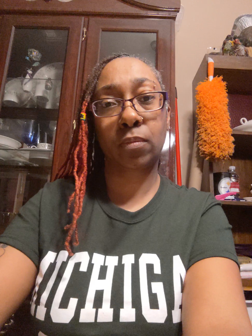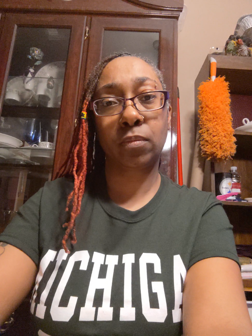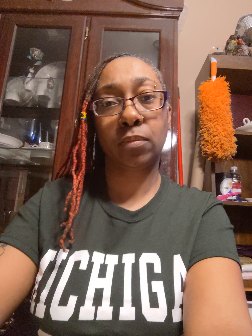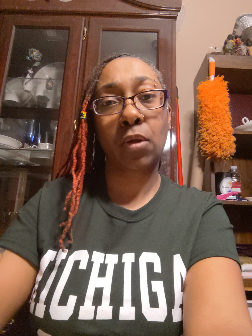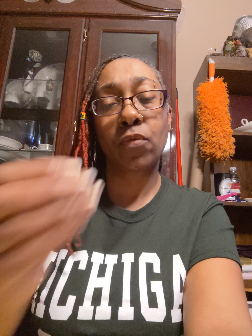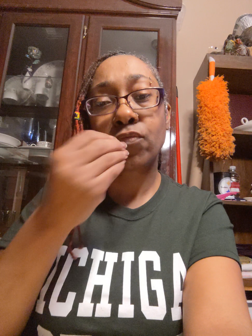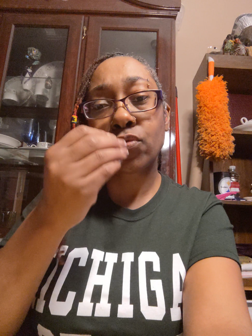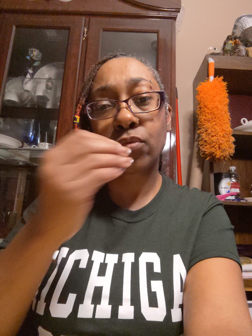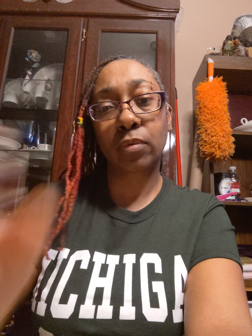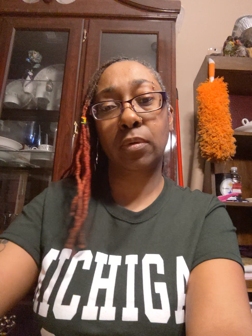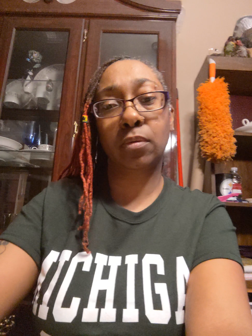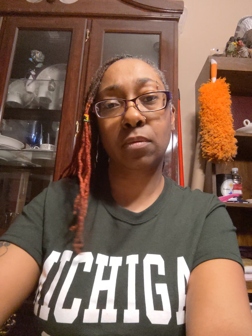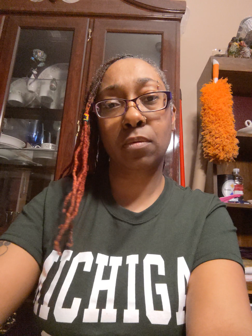food